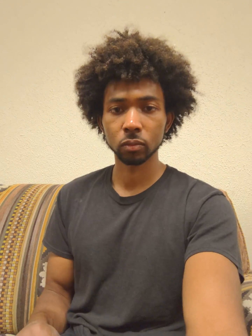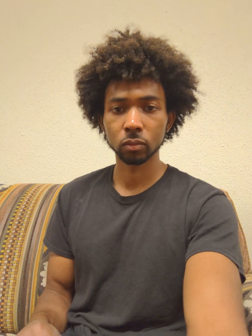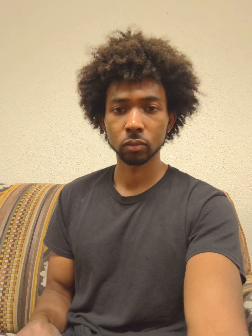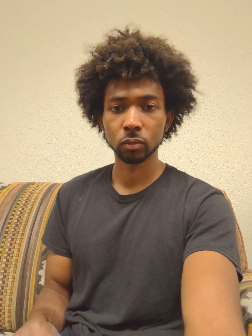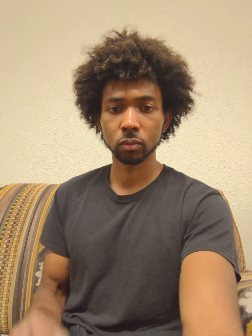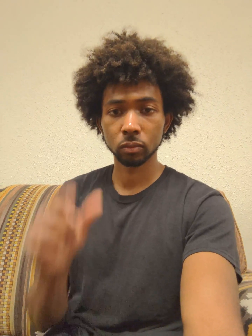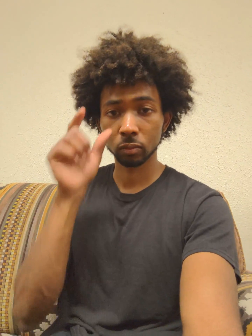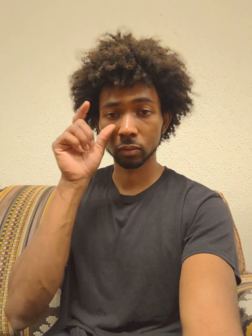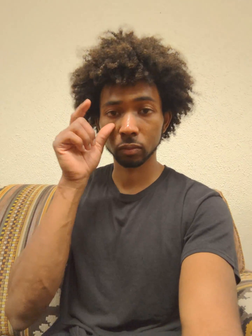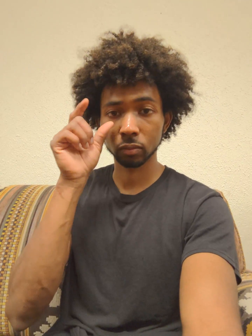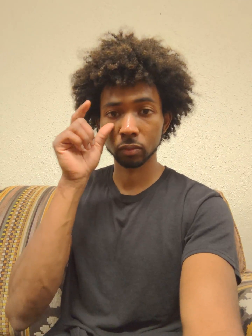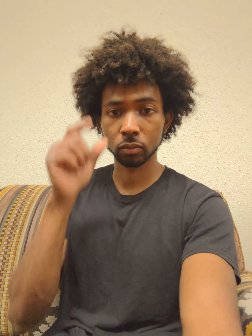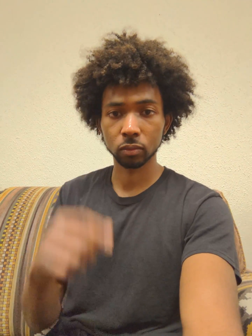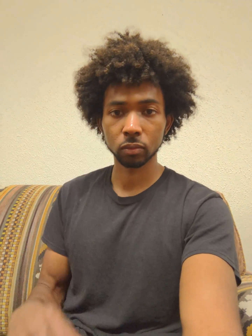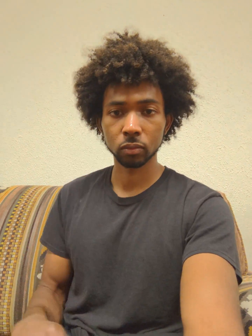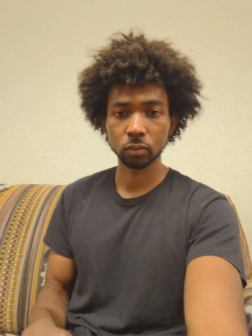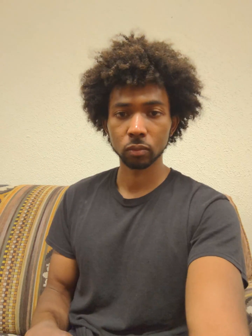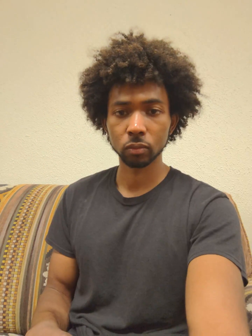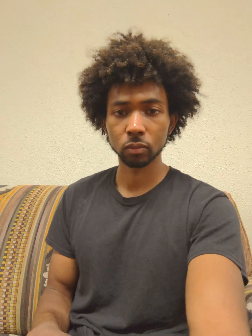glasses